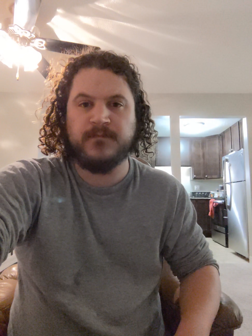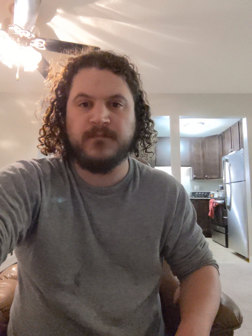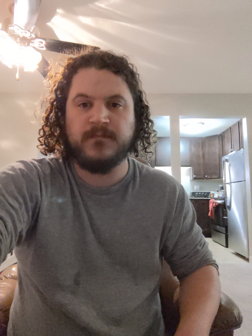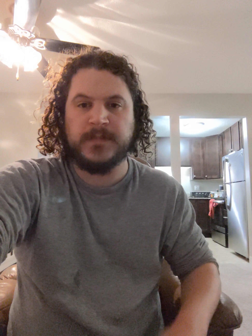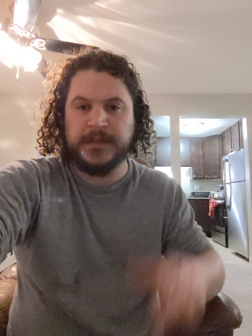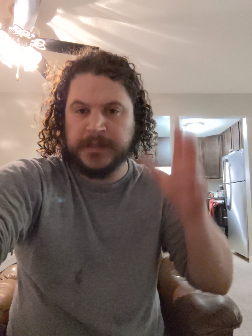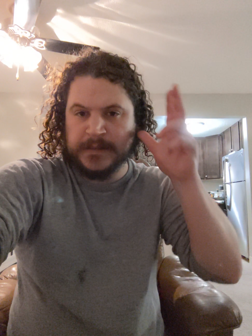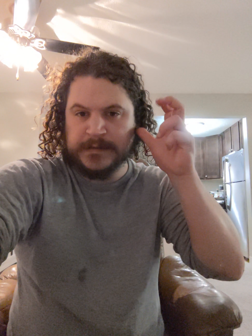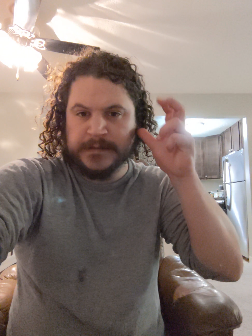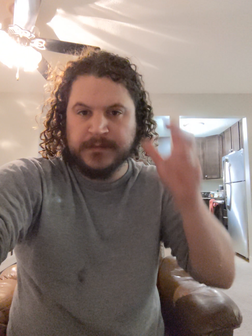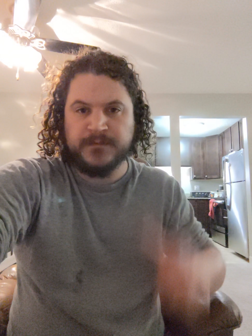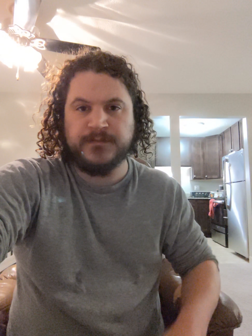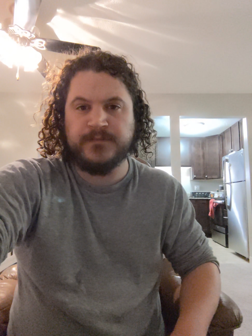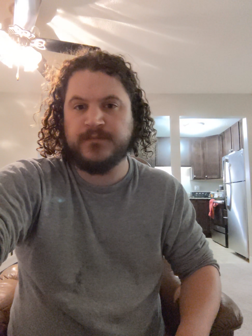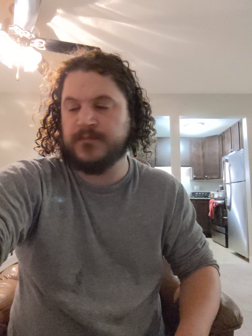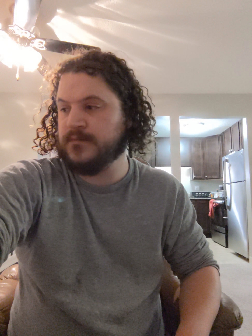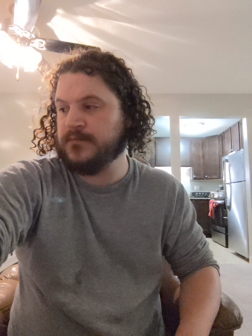listen